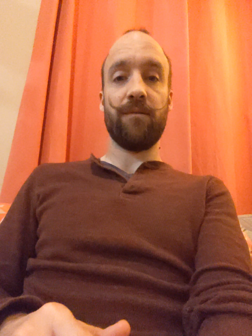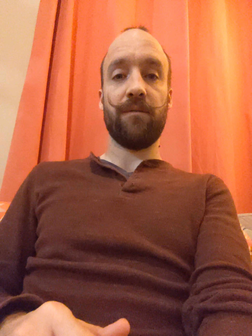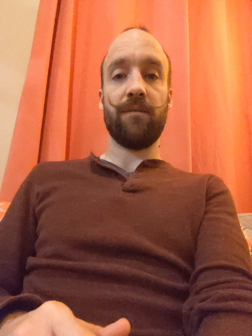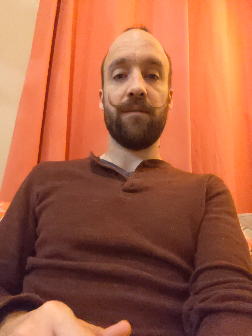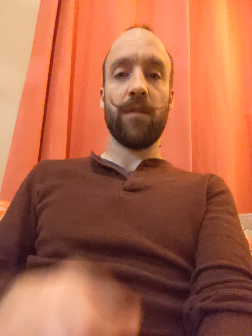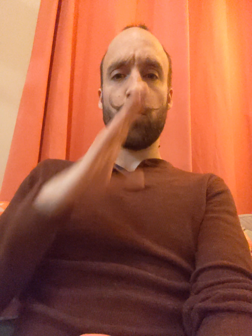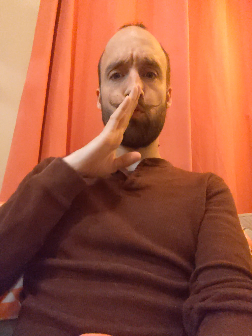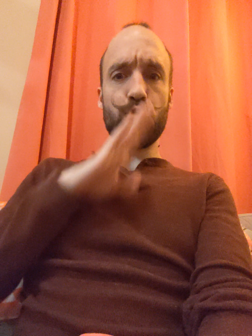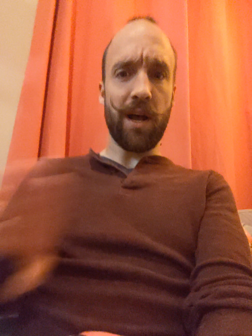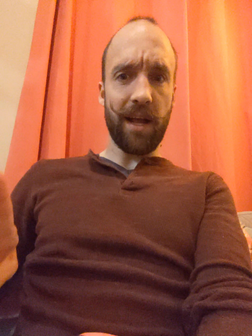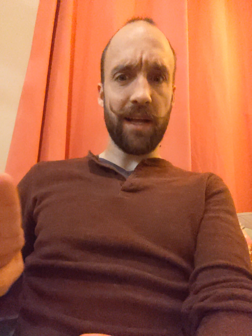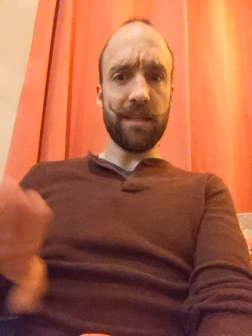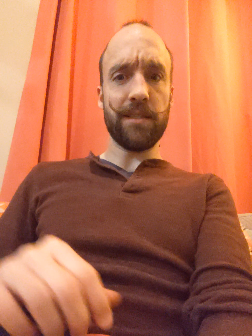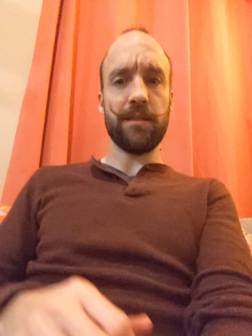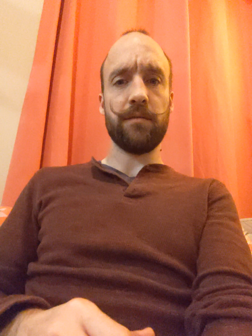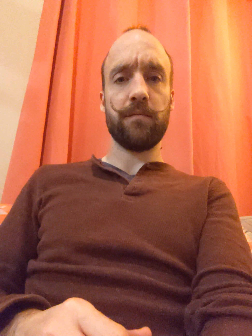quiet